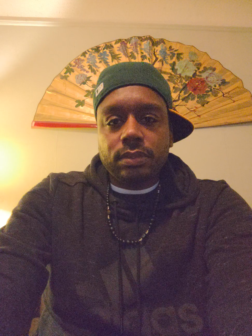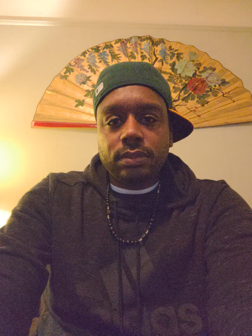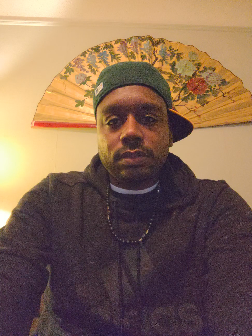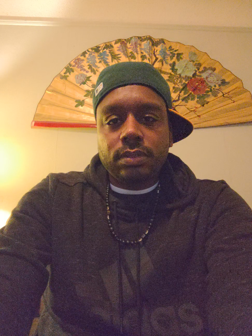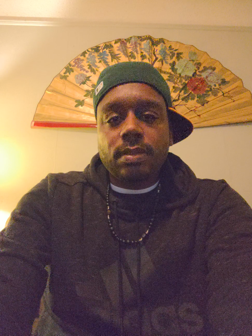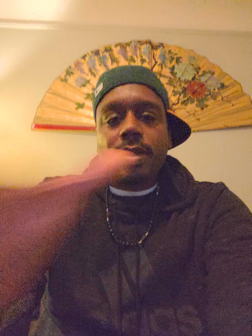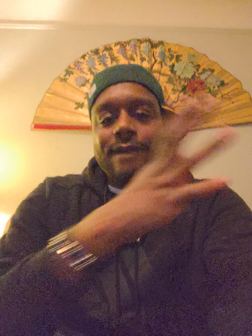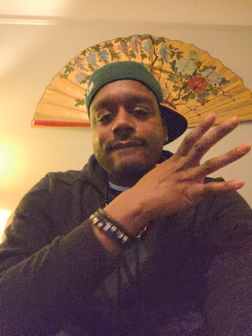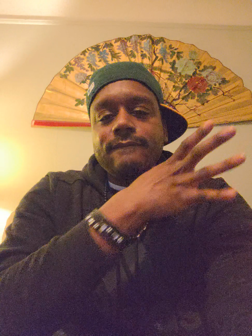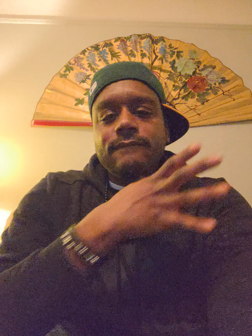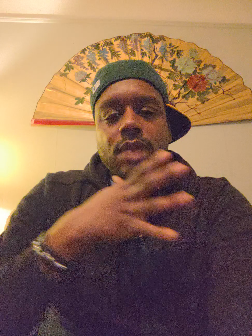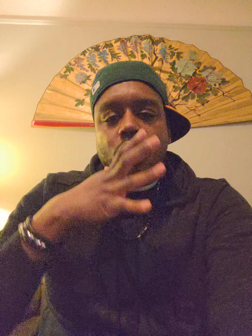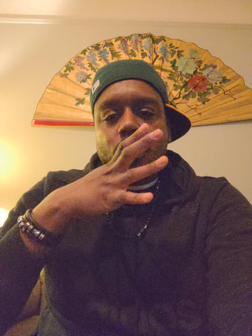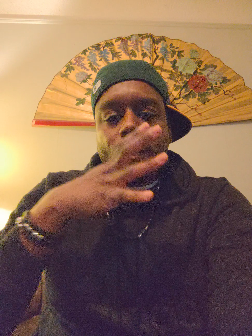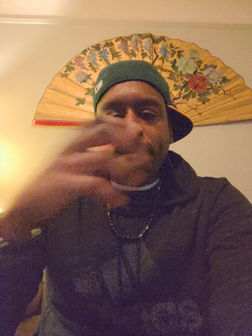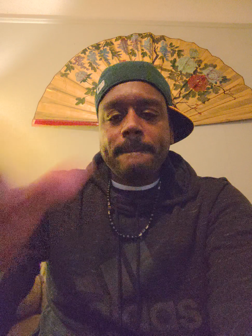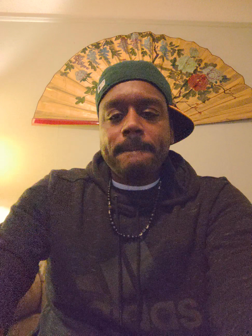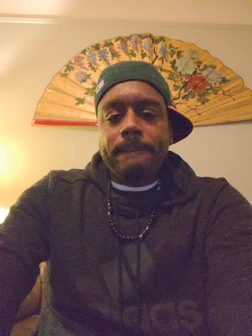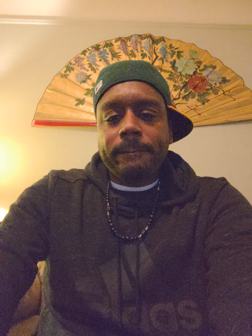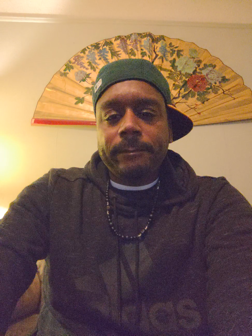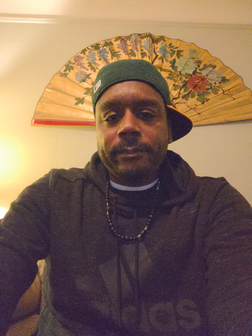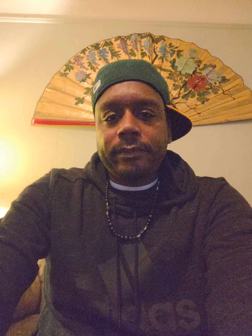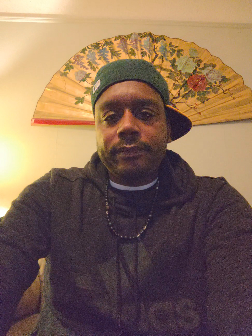farm